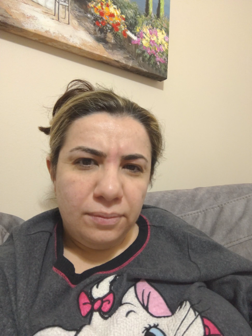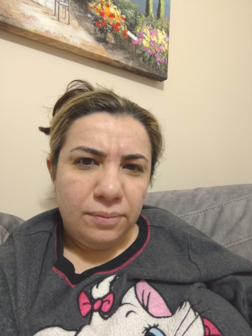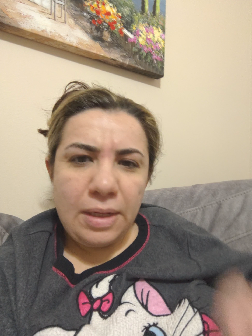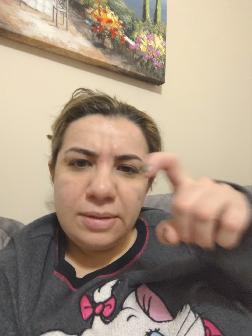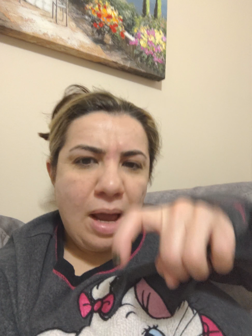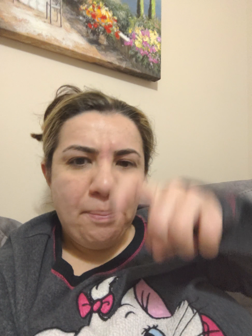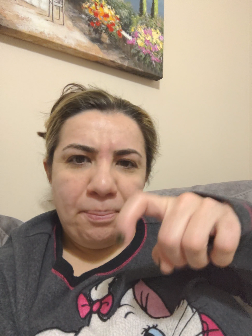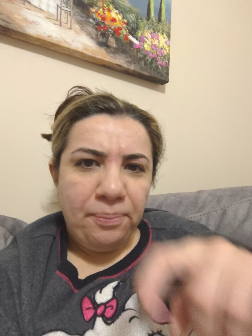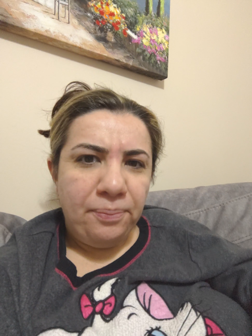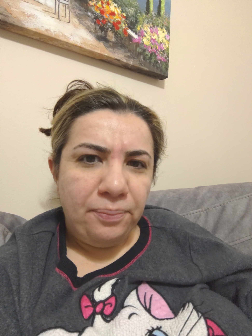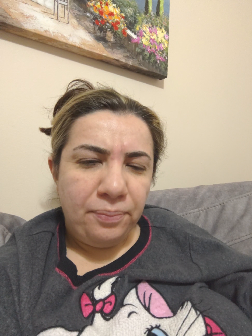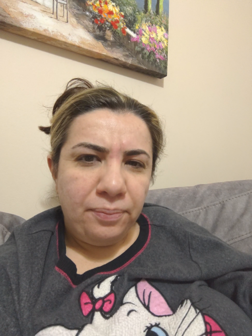time